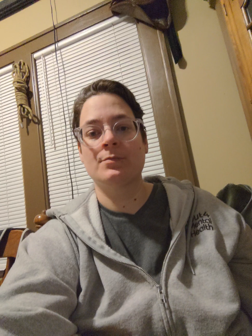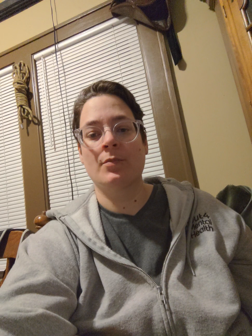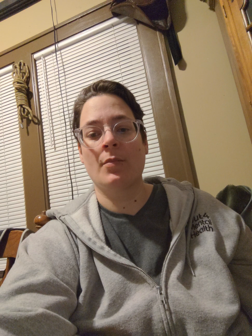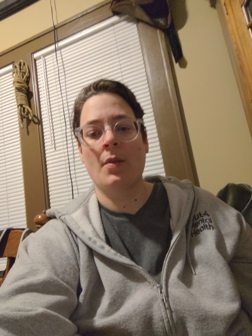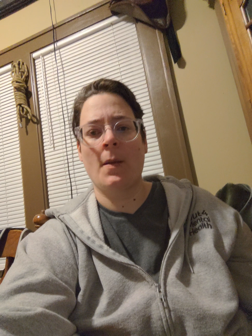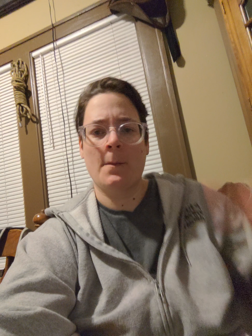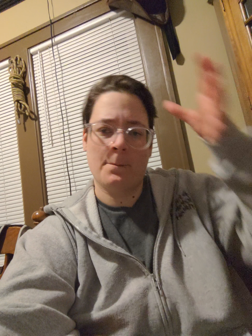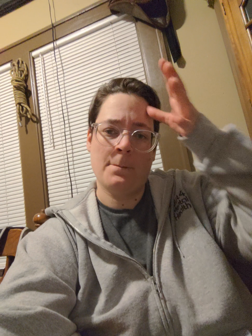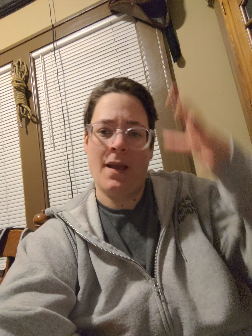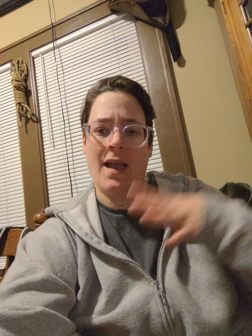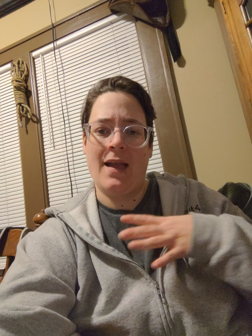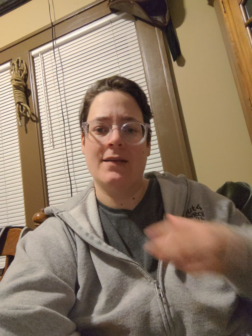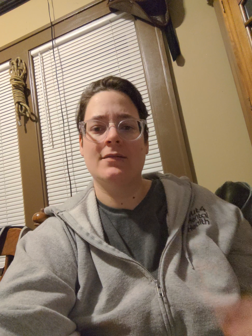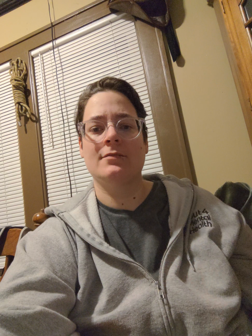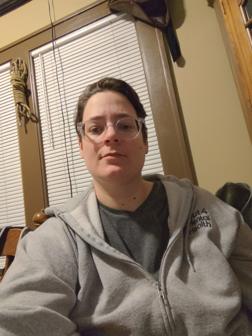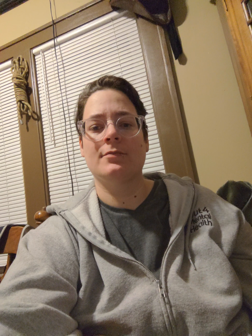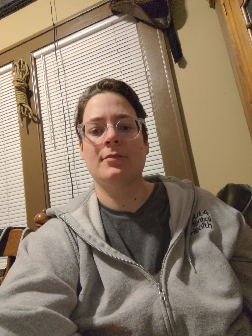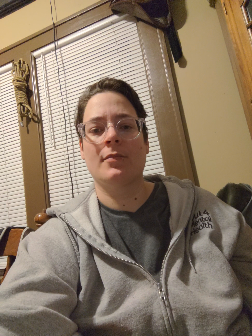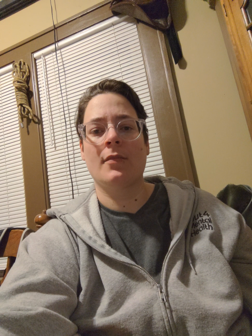man